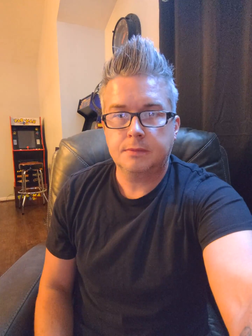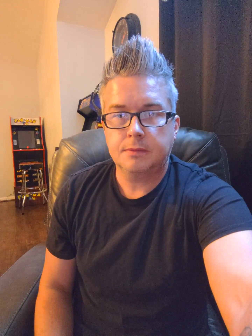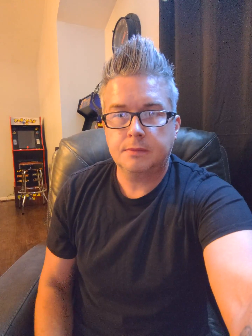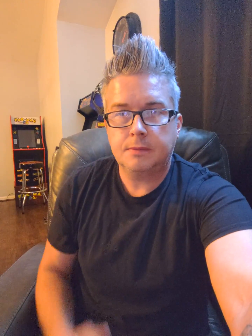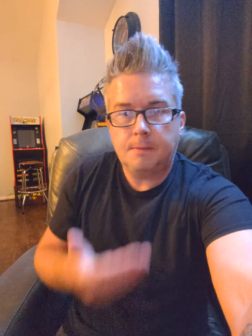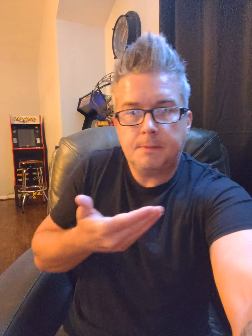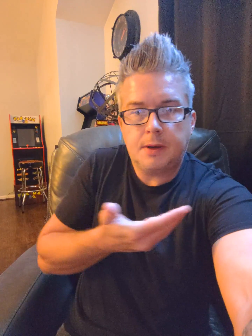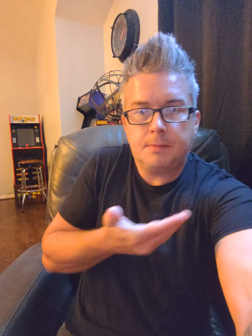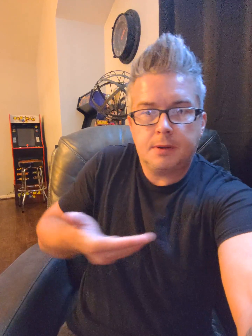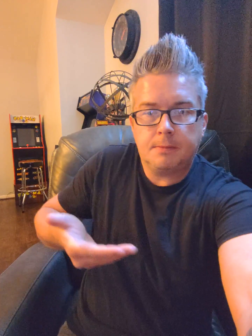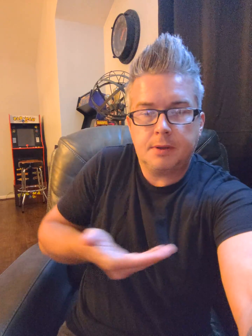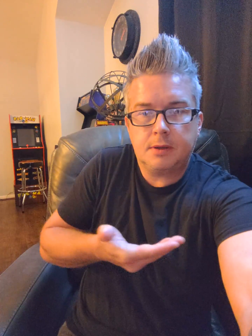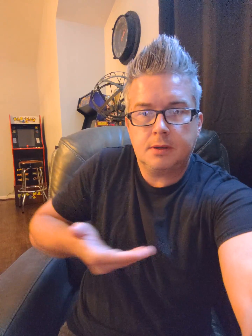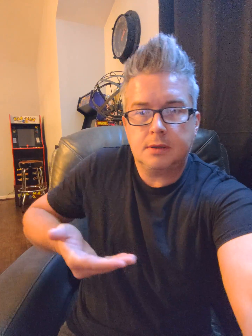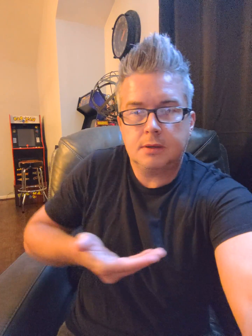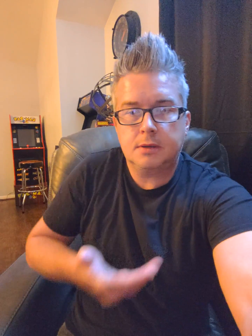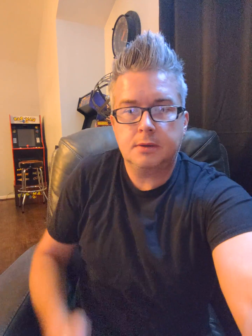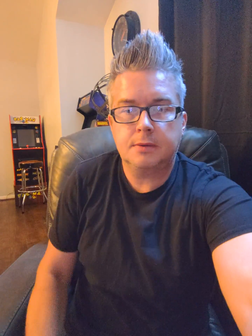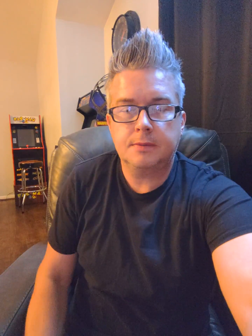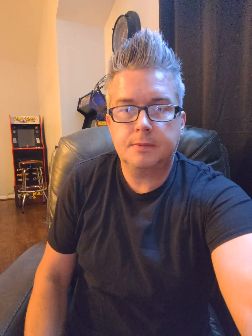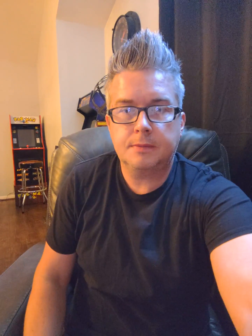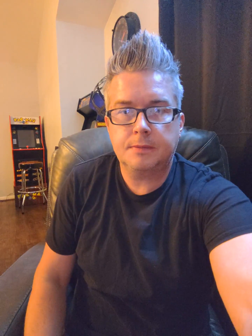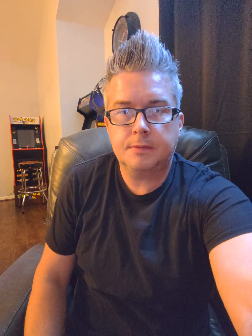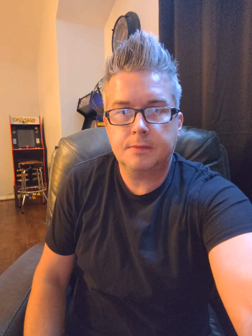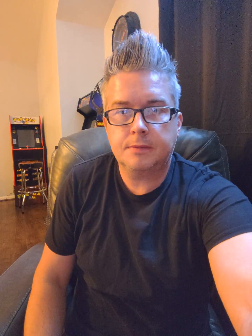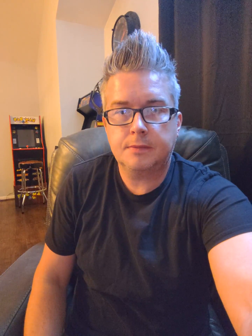baby